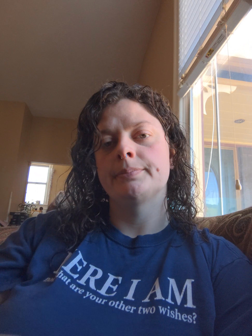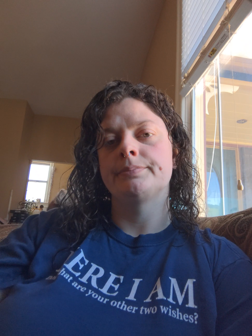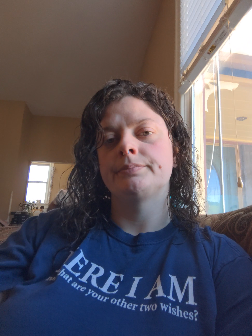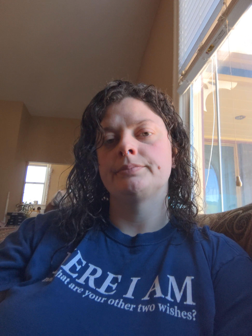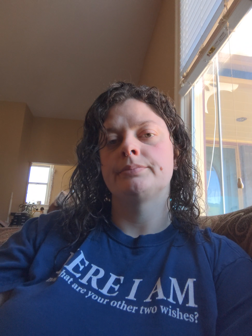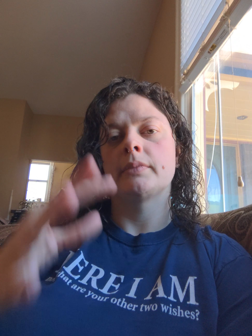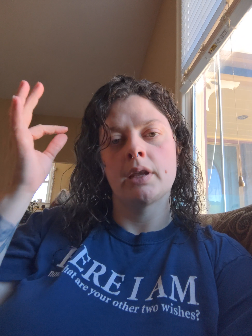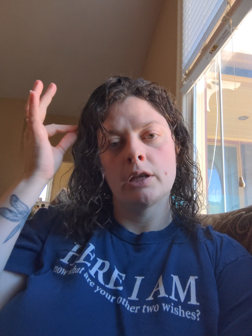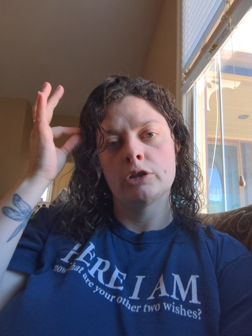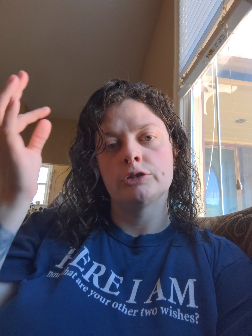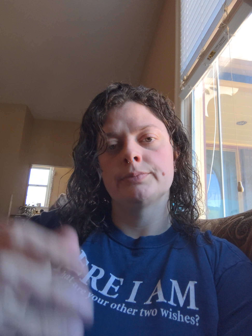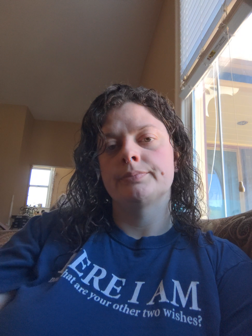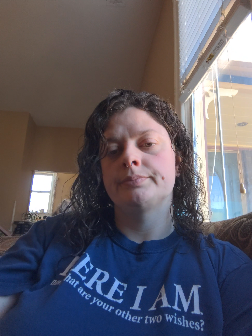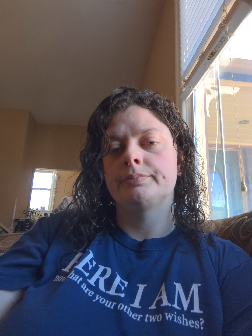hair